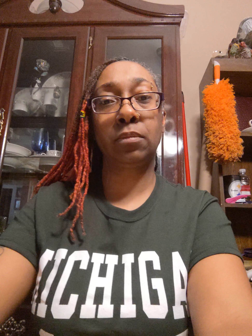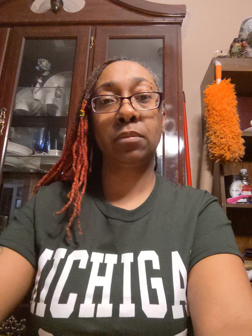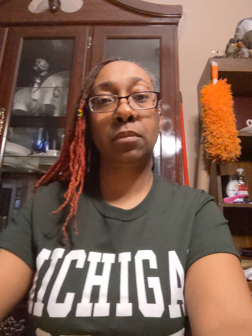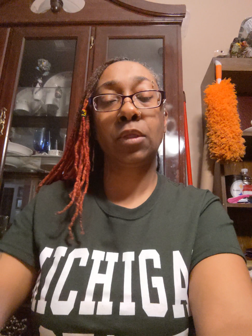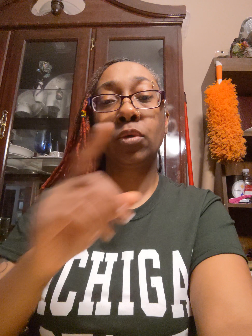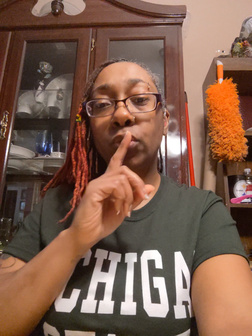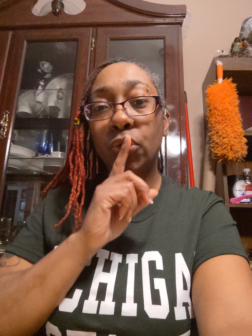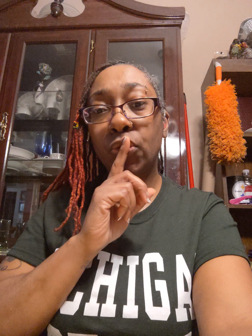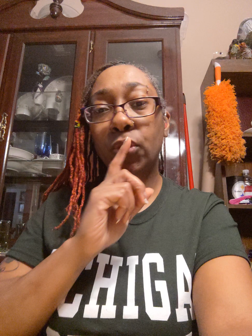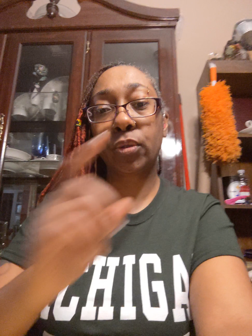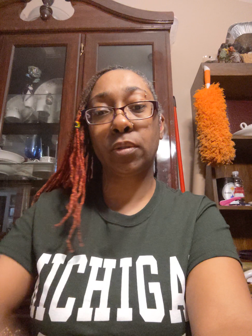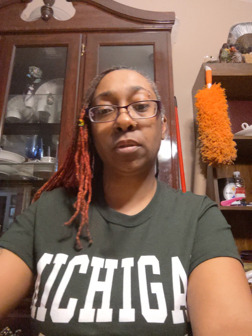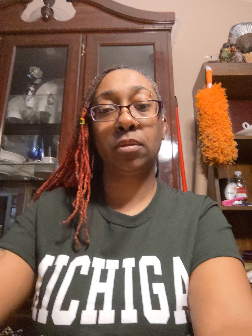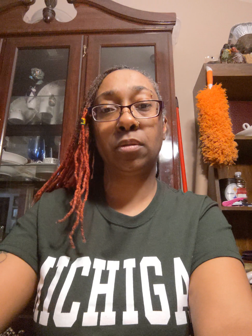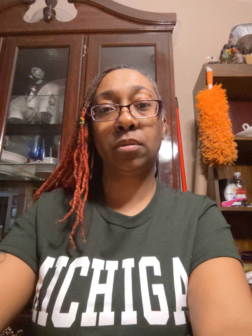shhh